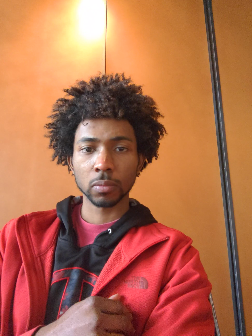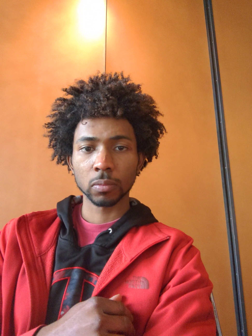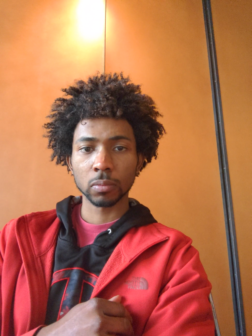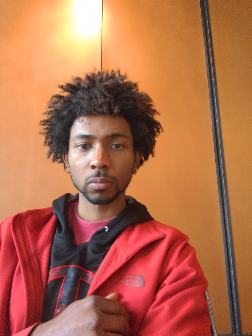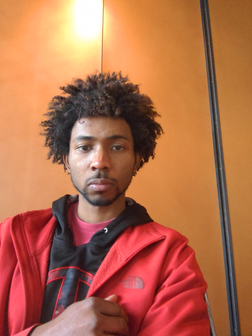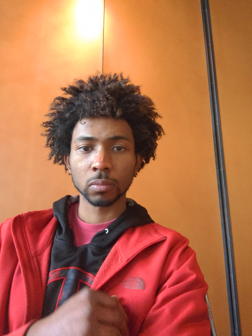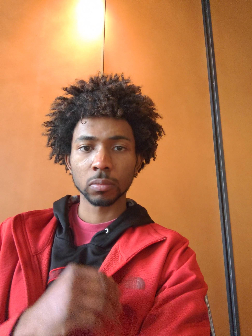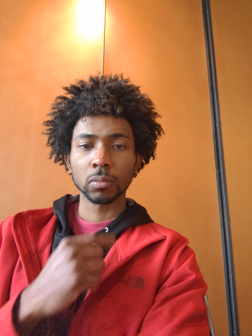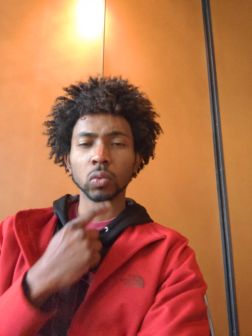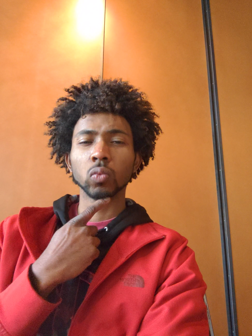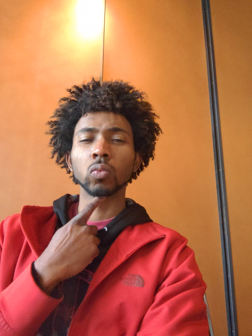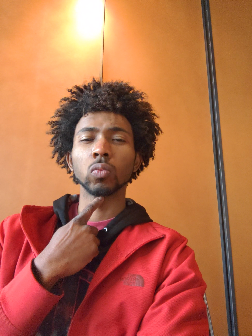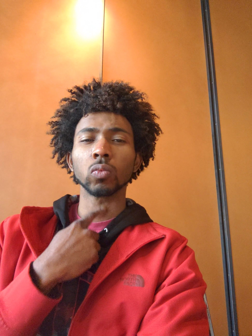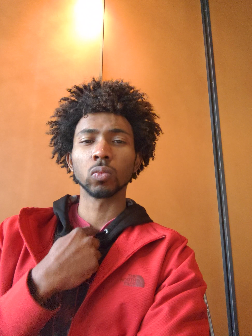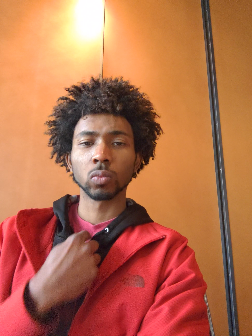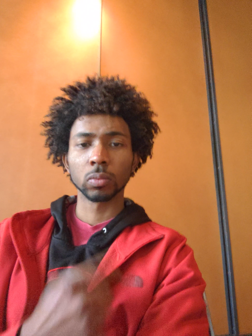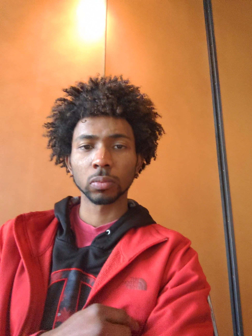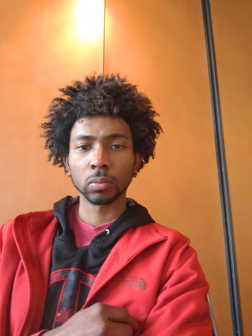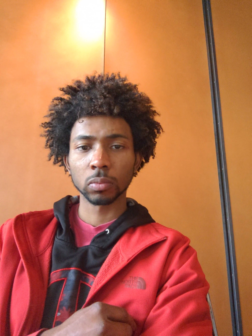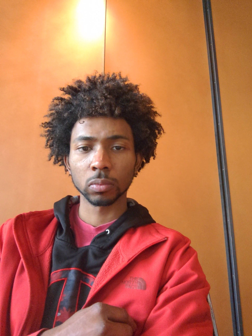thirsty